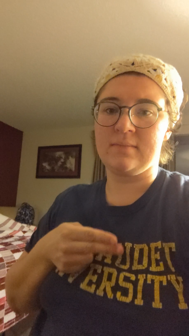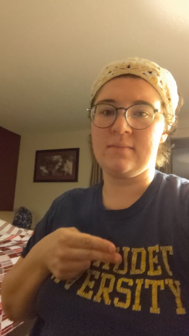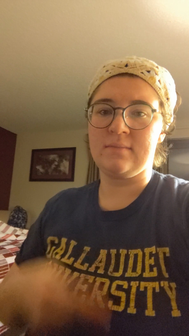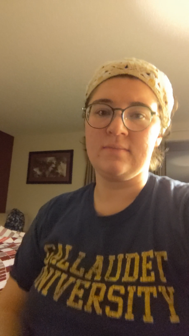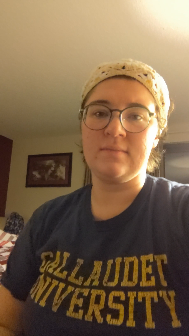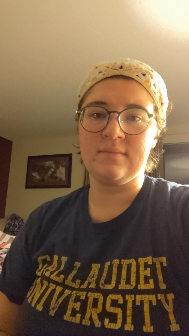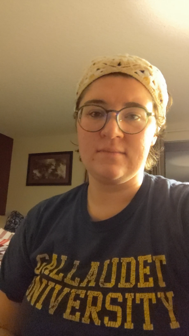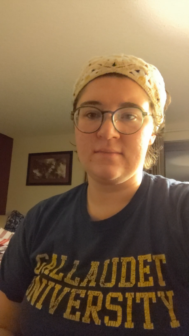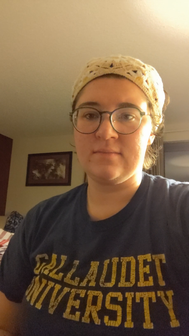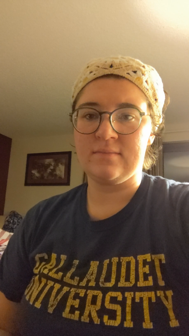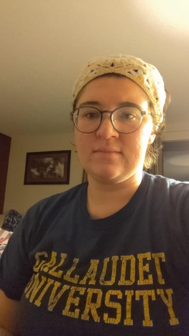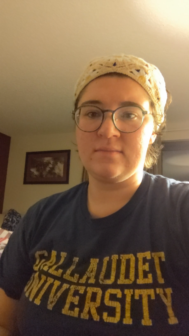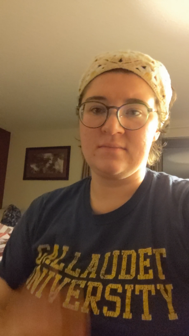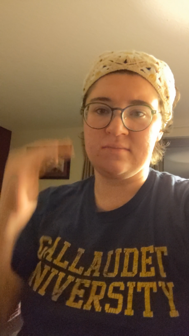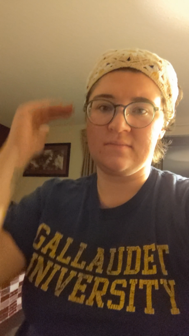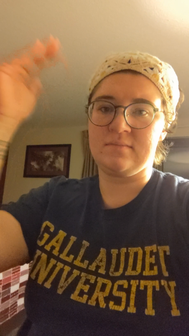big